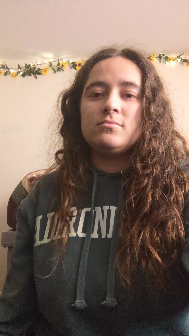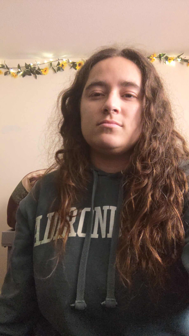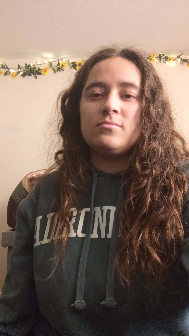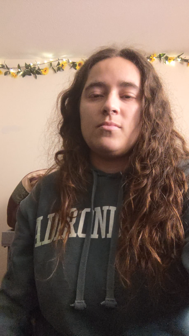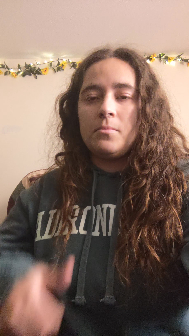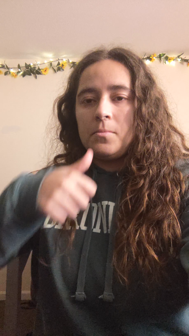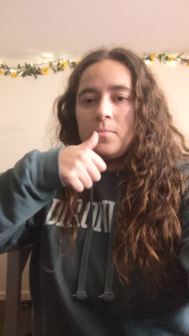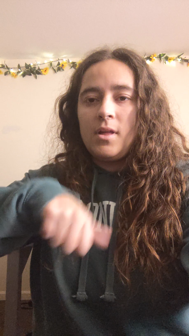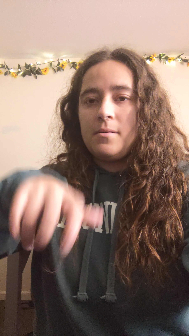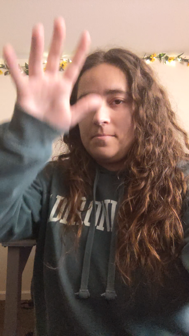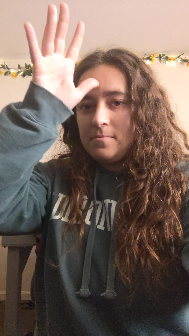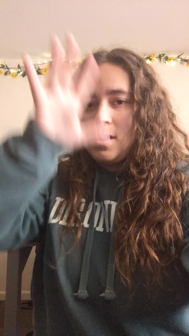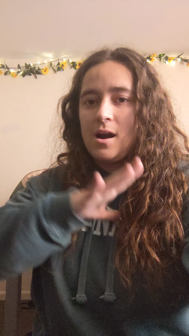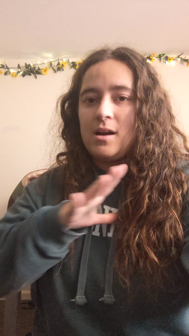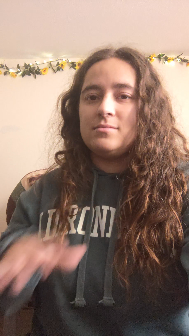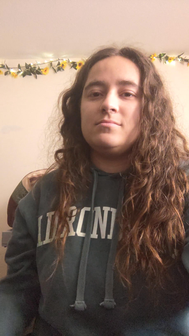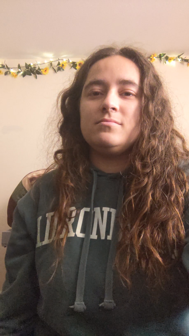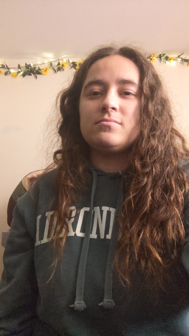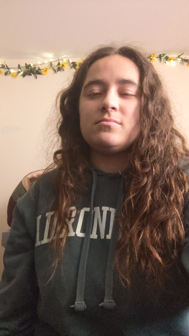mailman